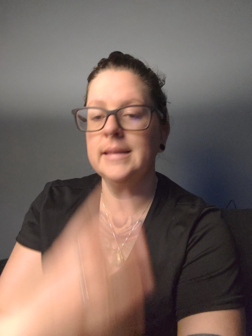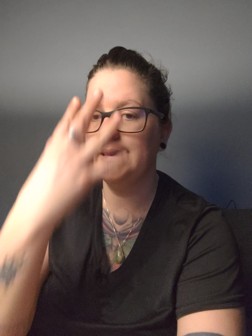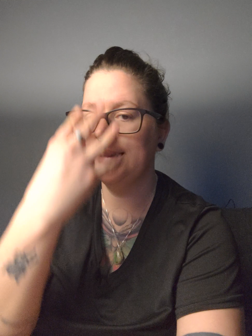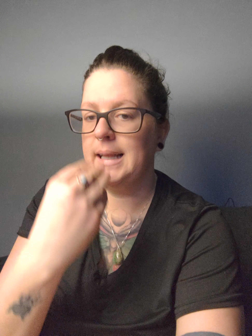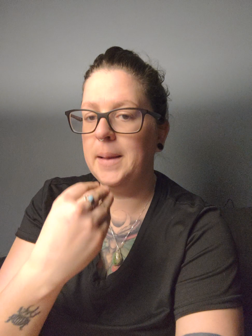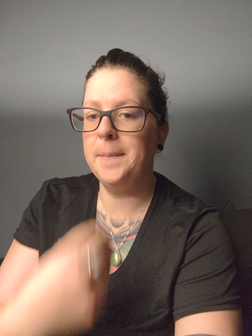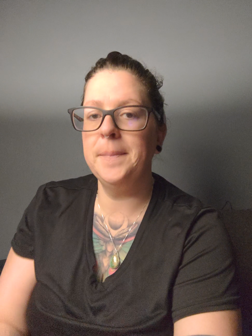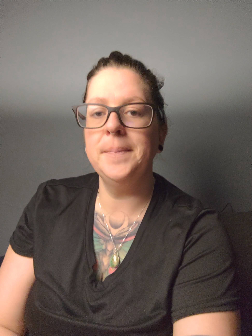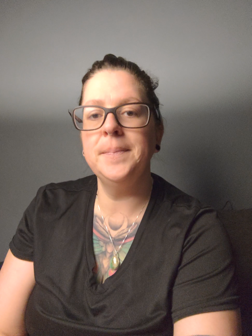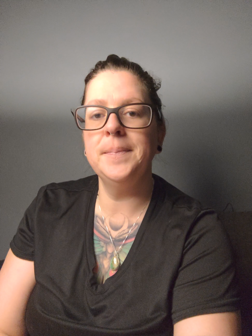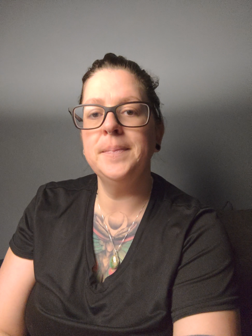sleep